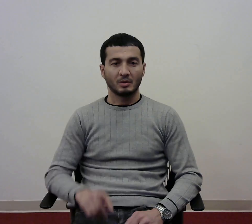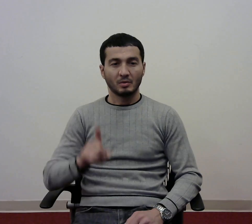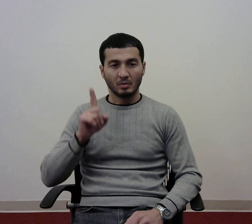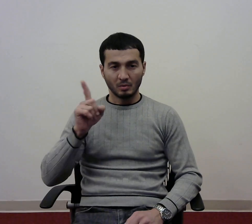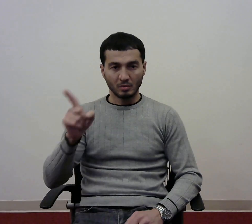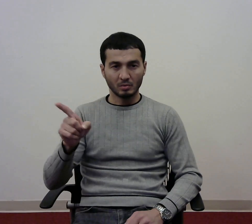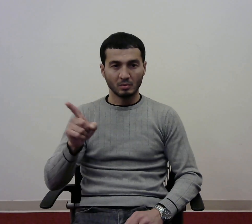orda